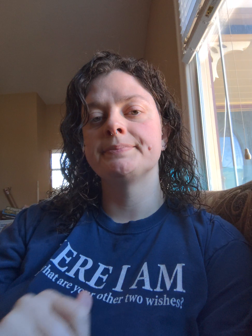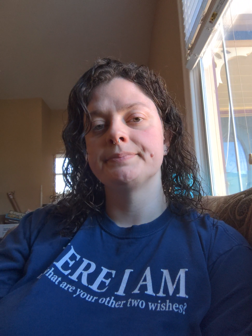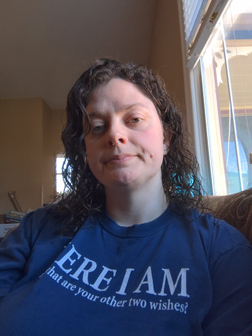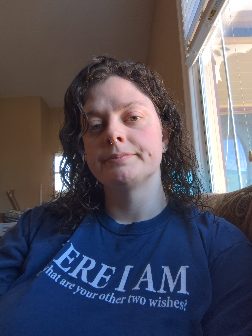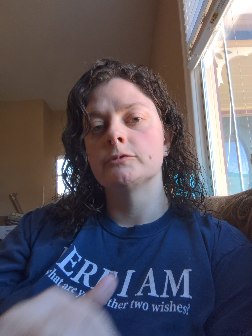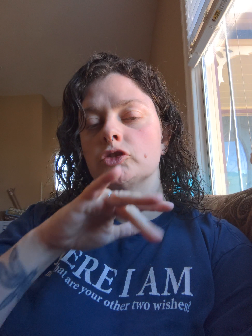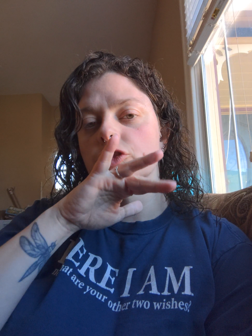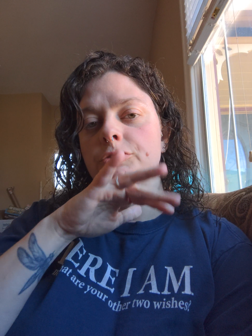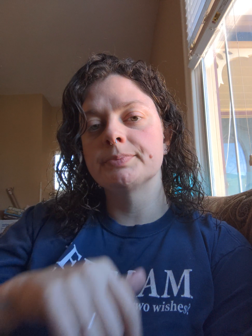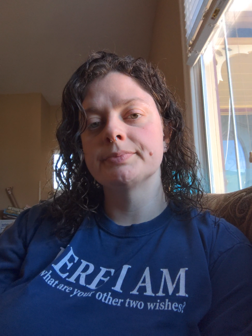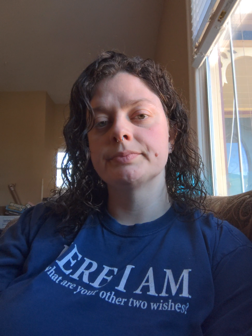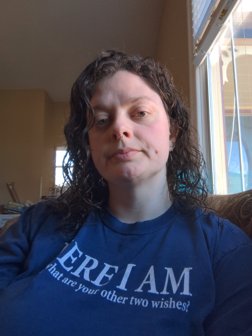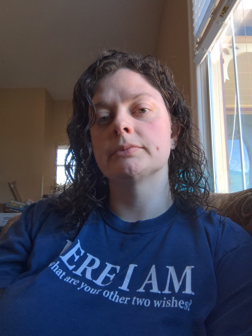dirty